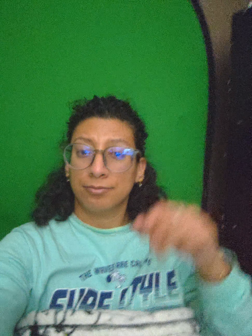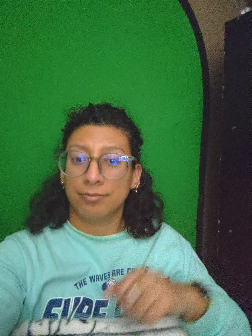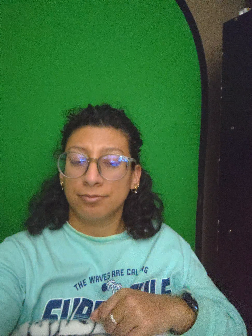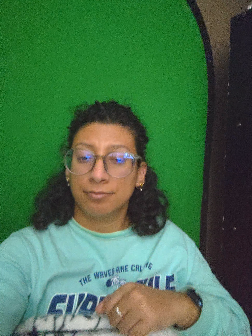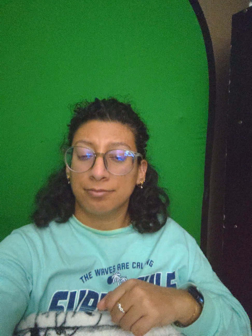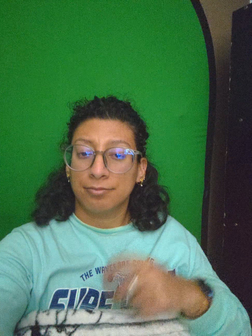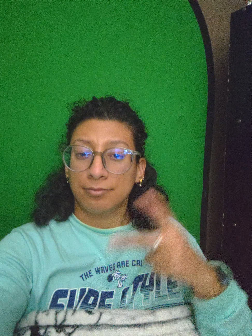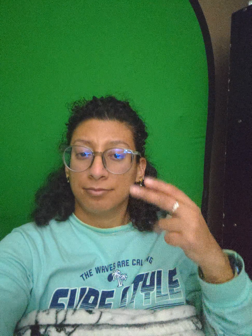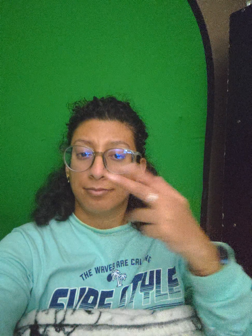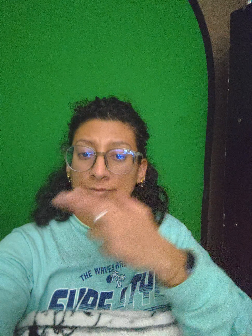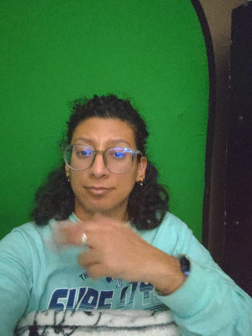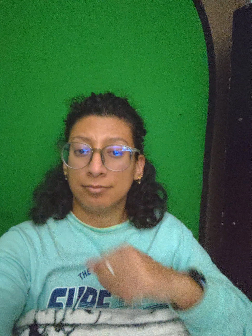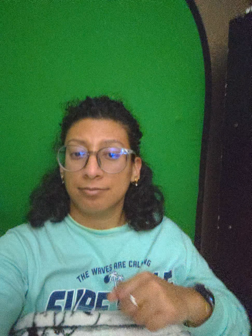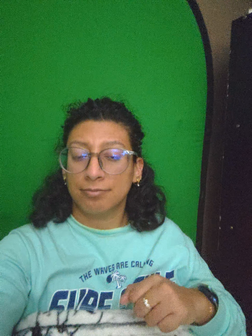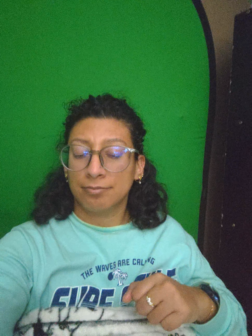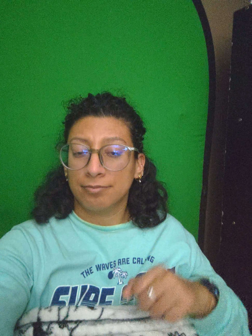scissors